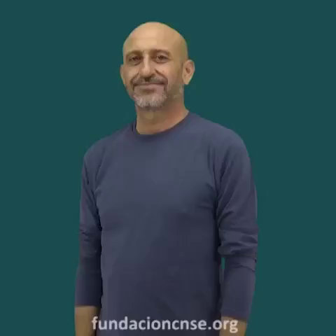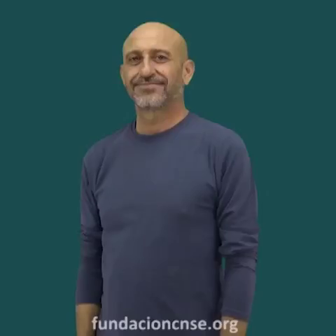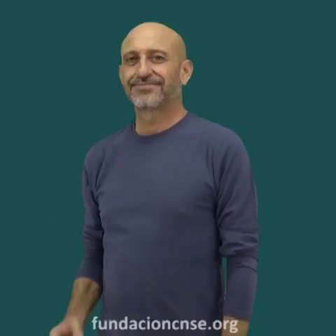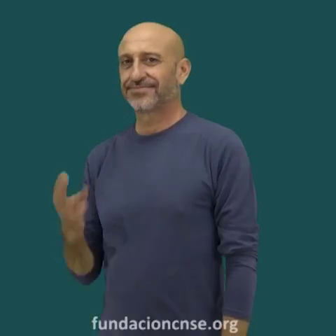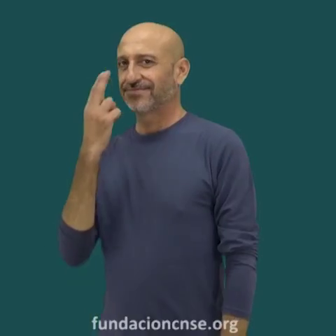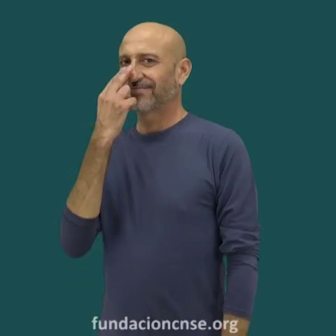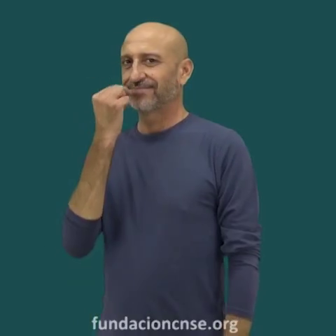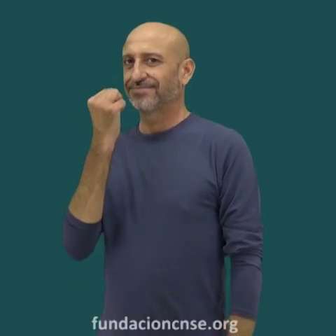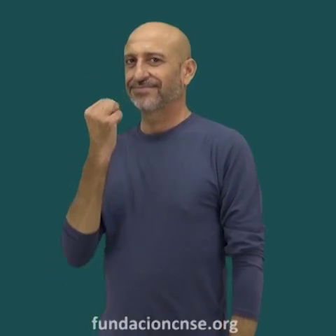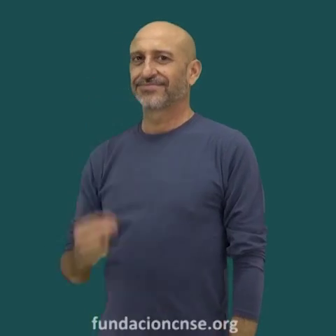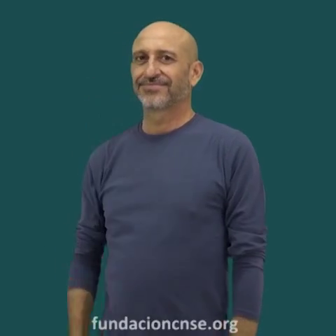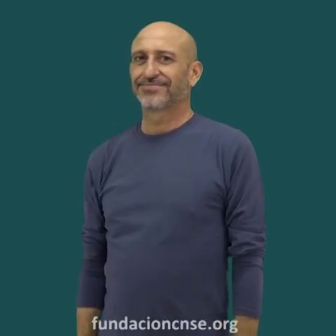pie